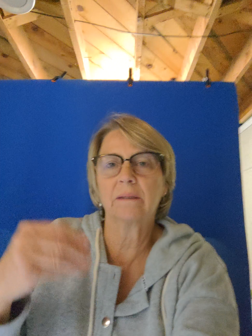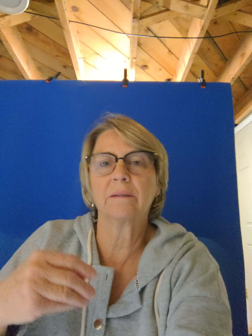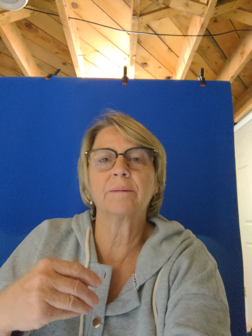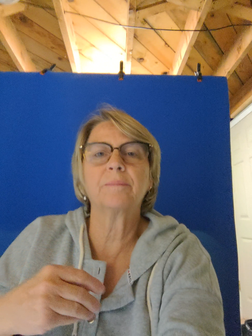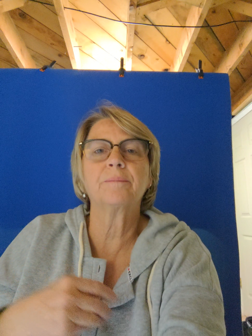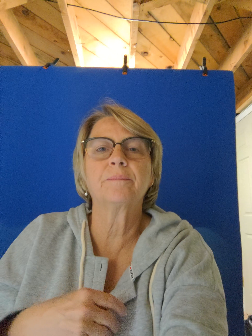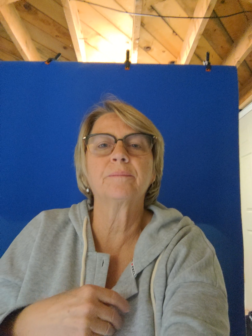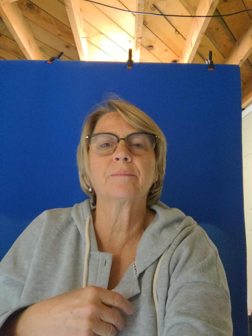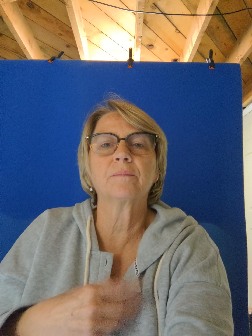outside